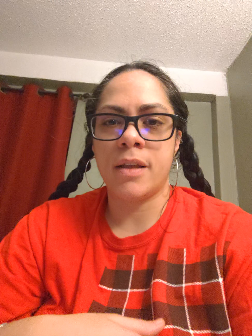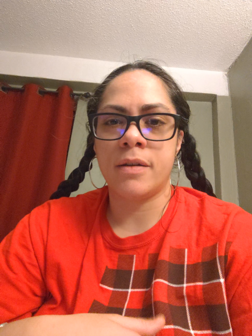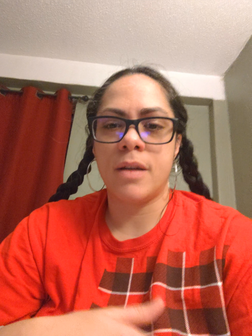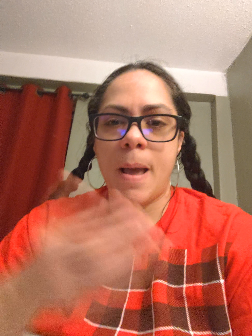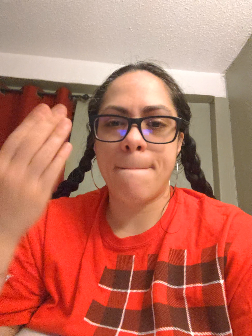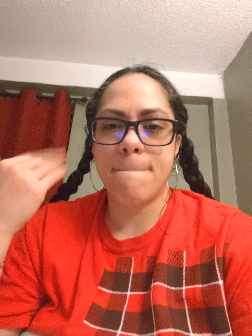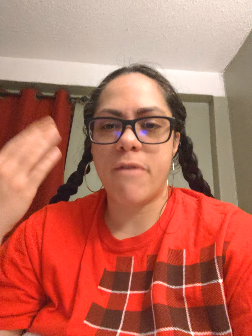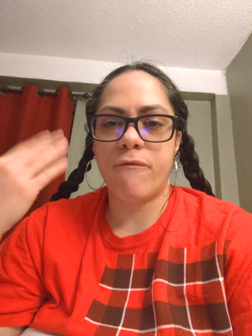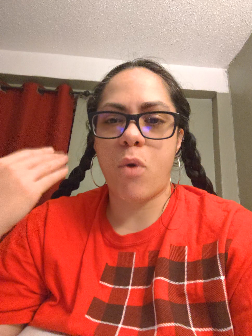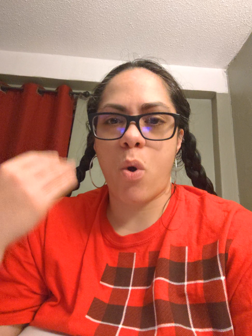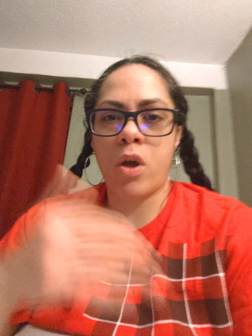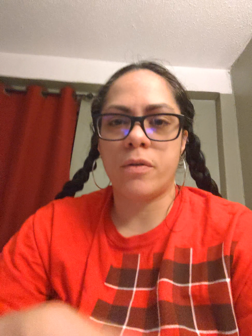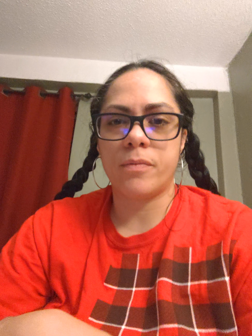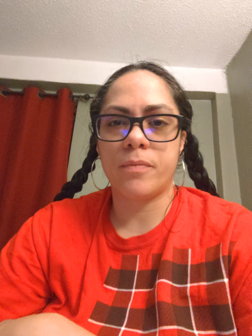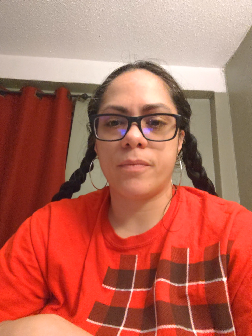before